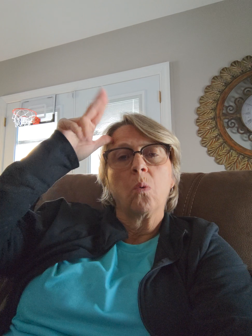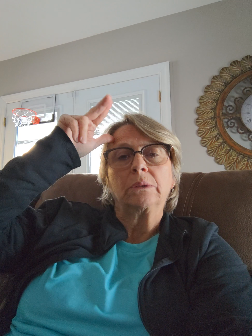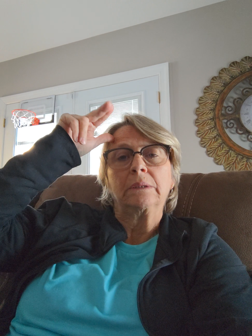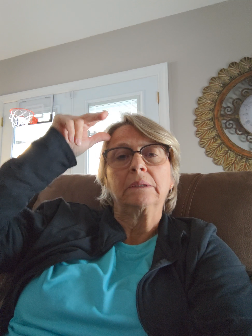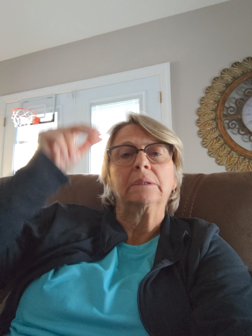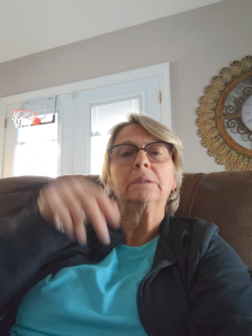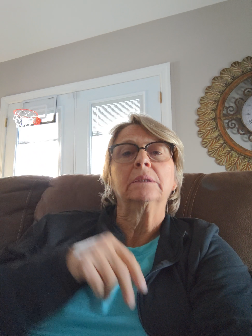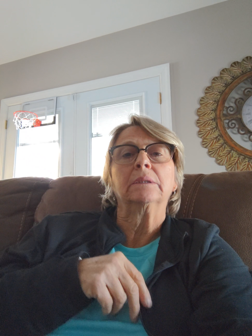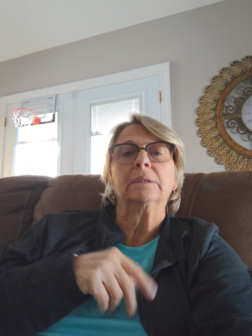horse